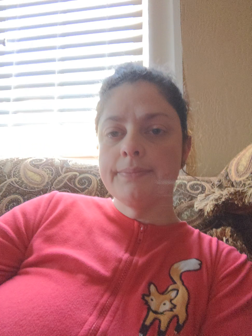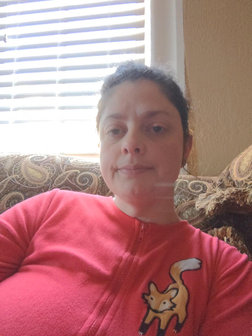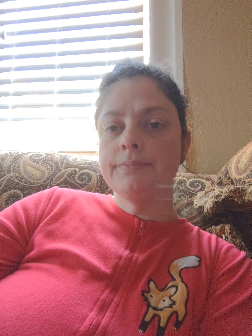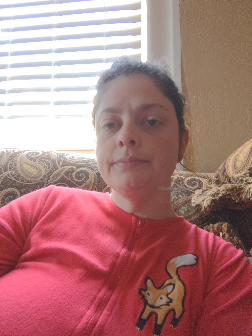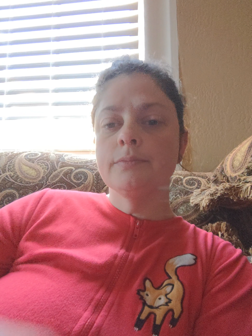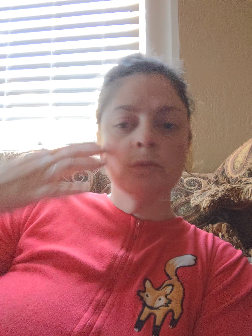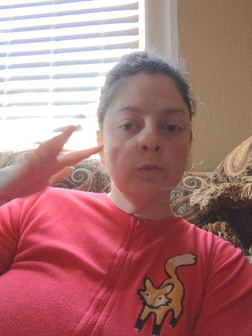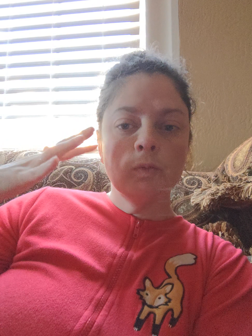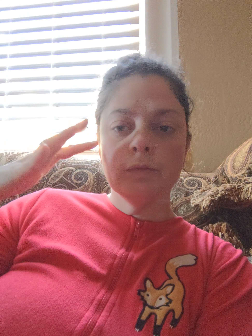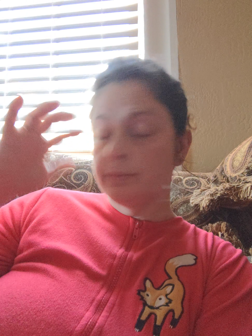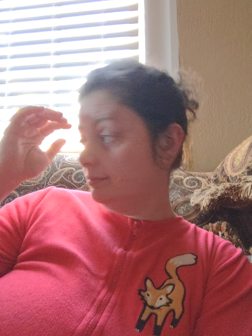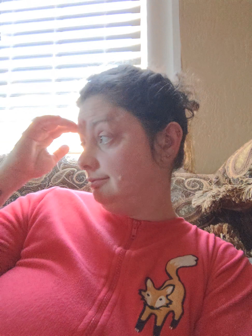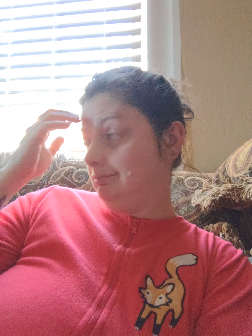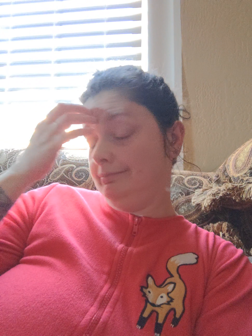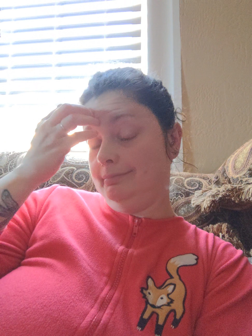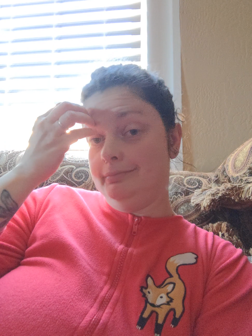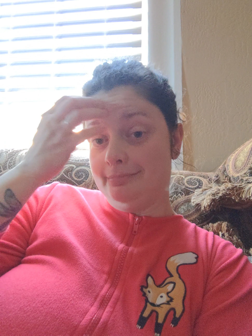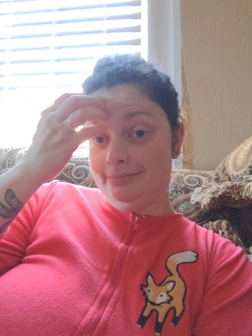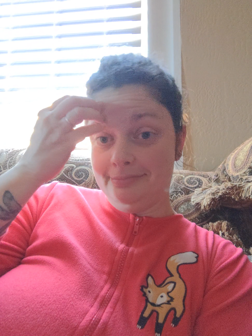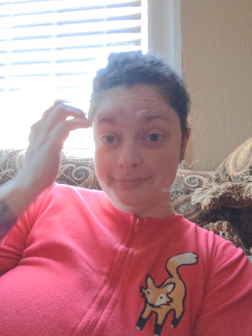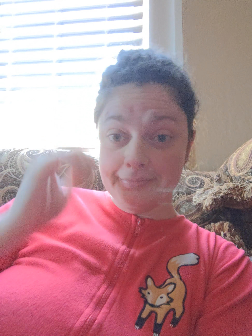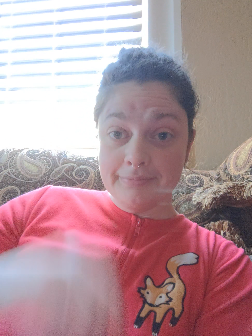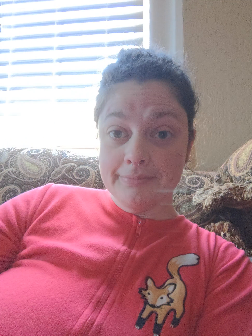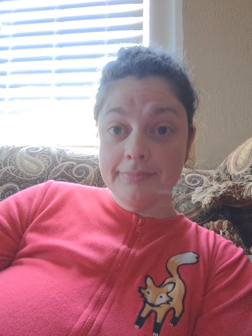noisy